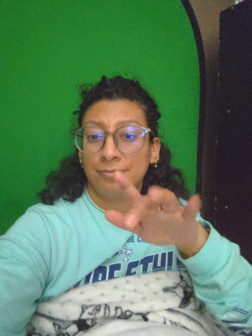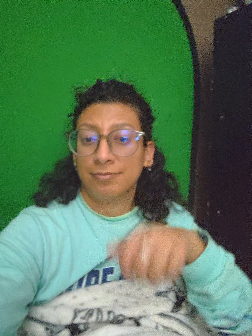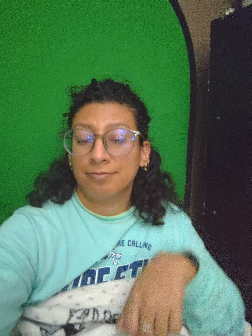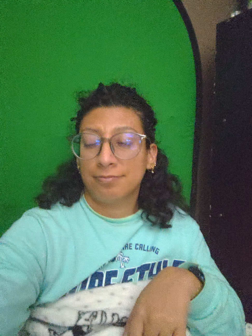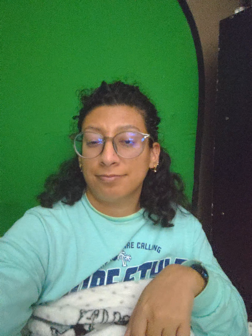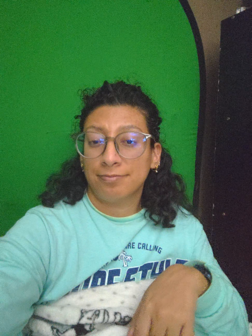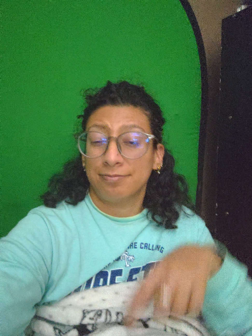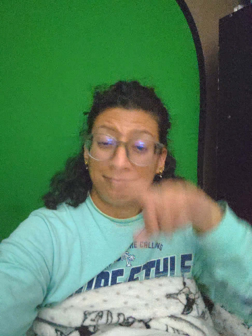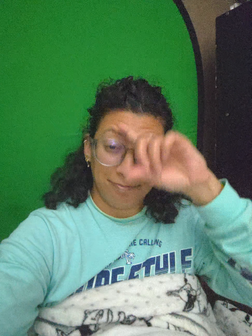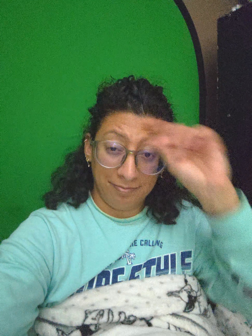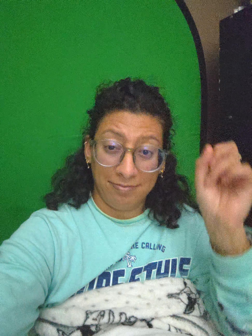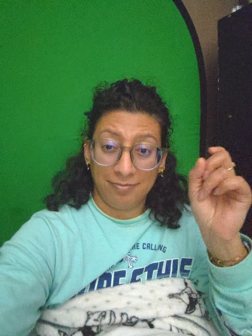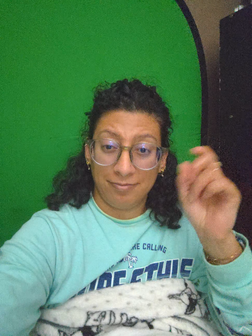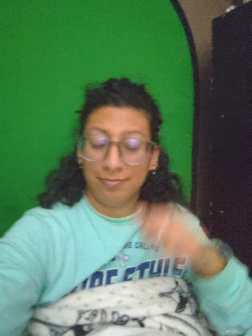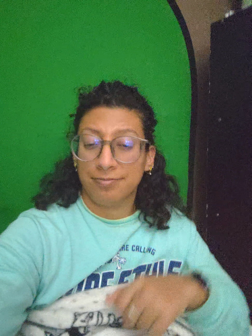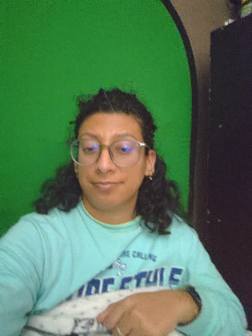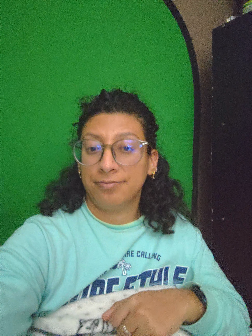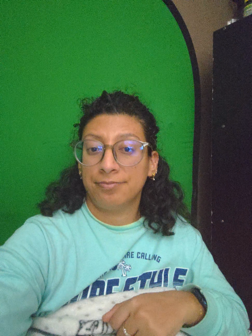because